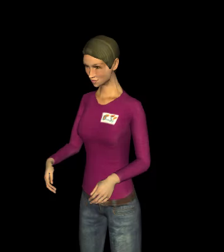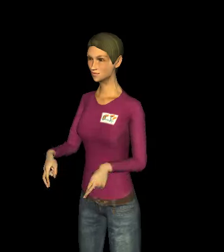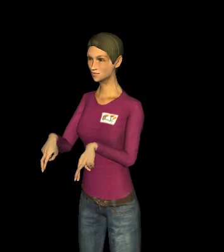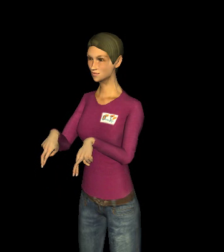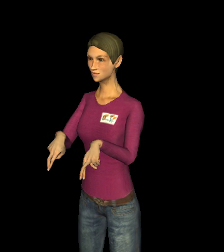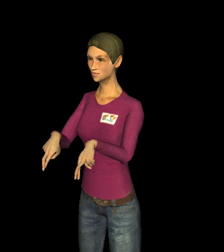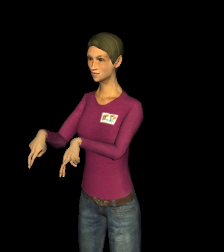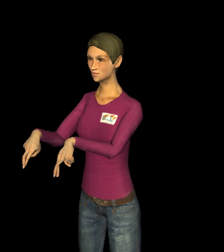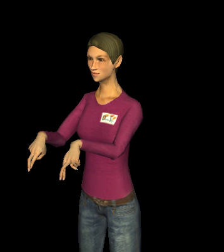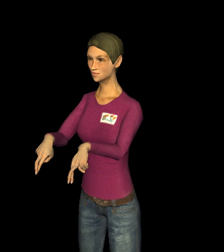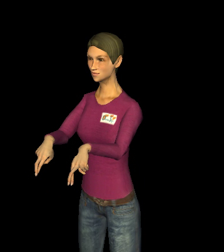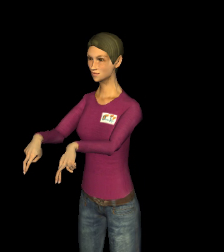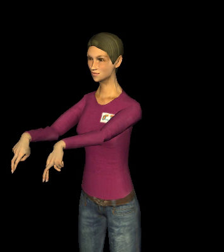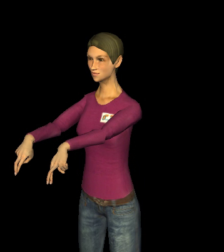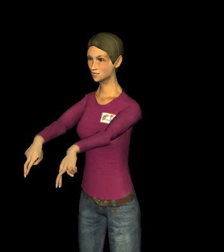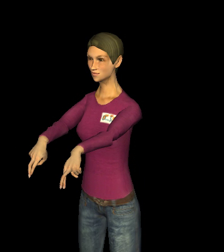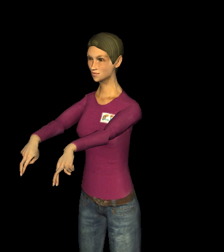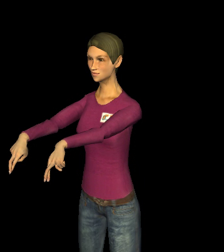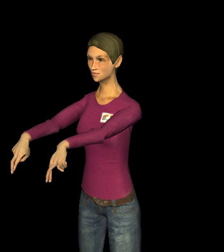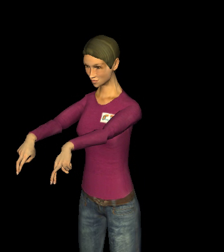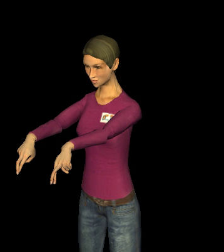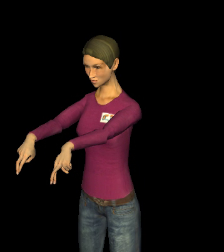نهر